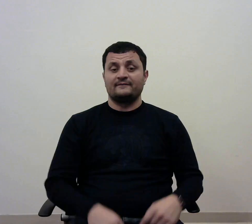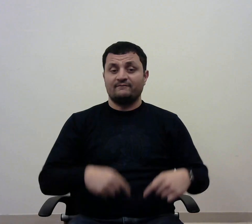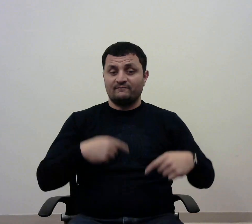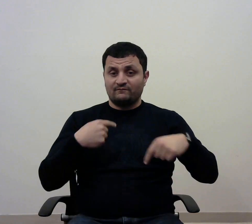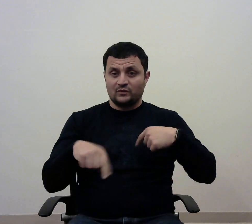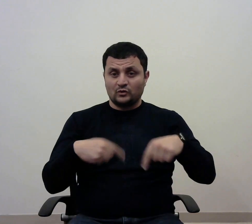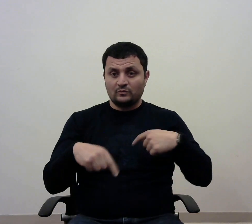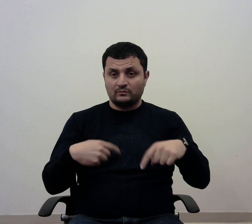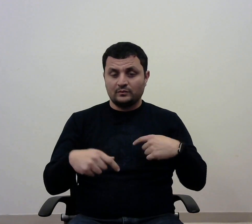futbol